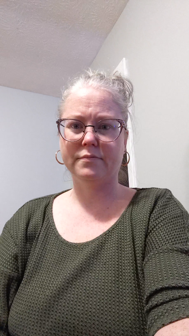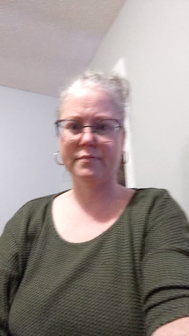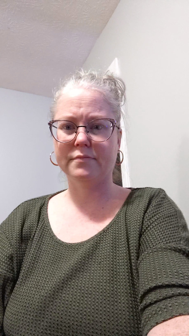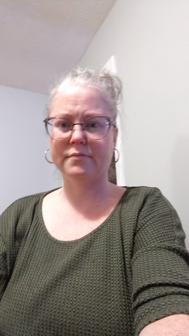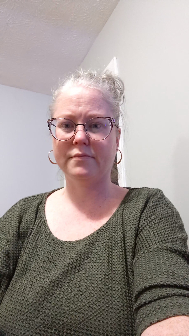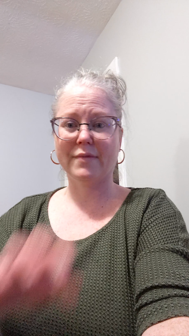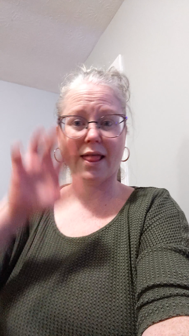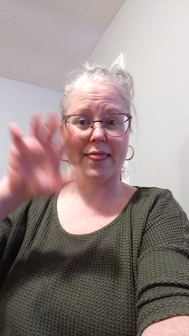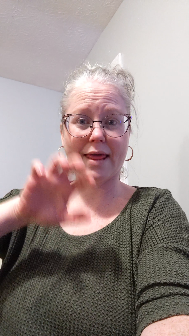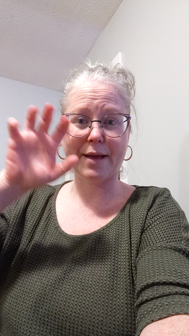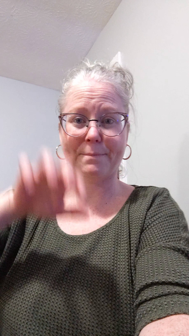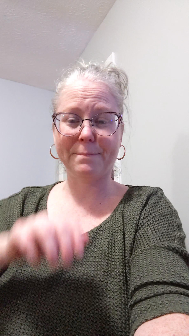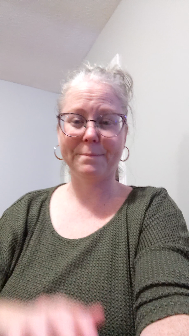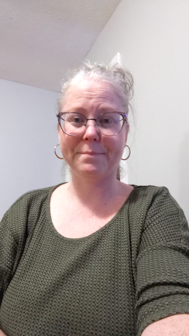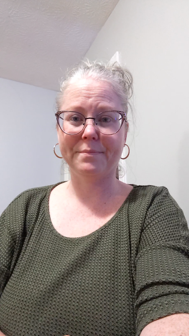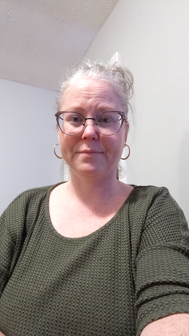climb